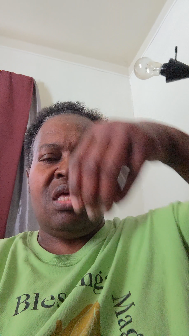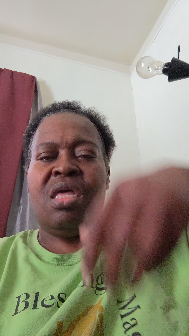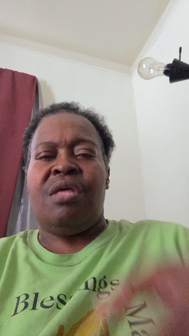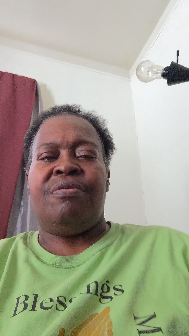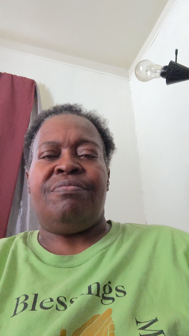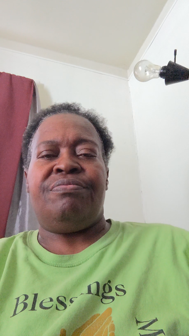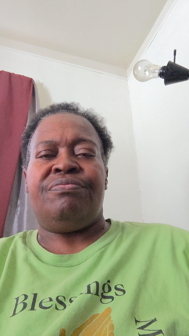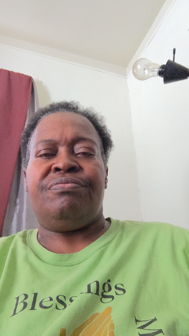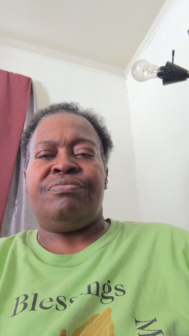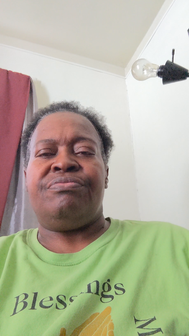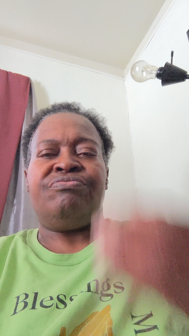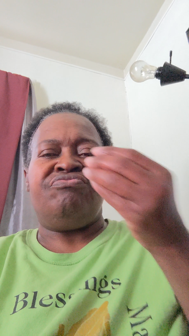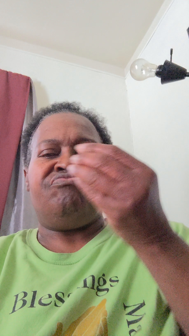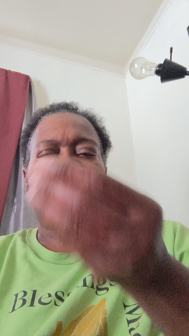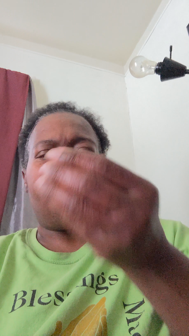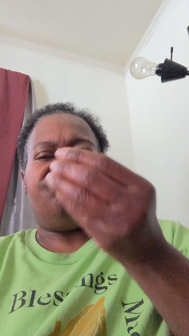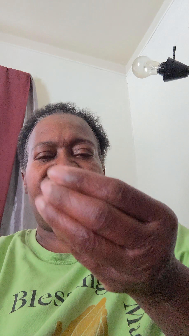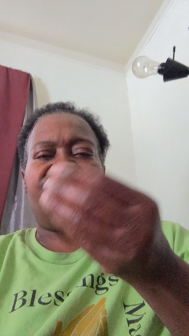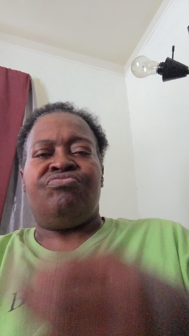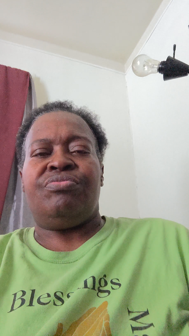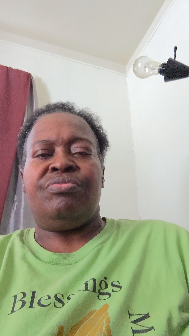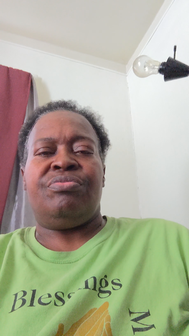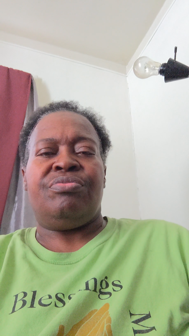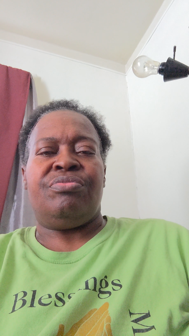feed